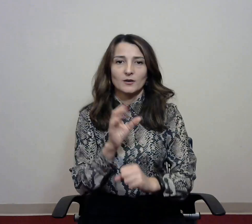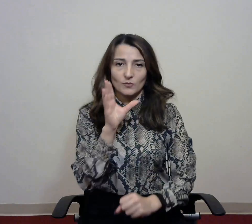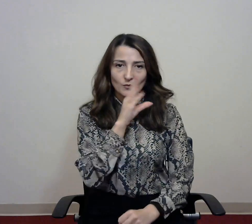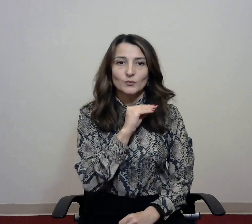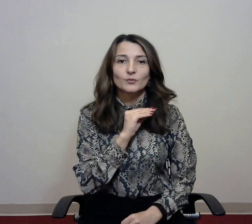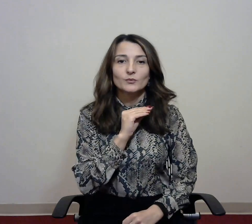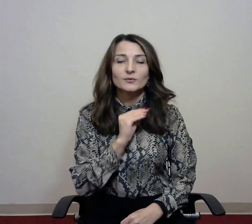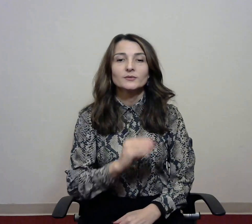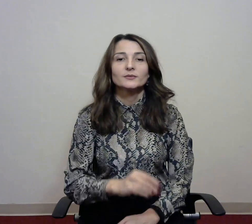bilmək